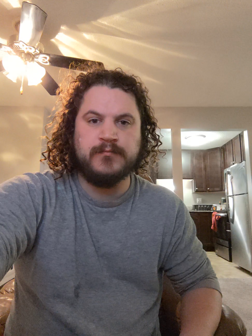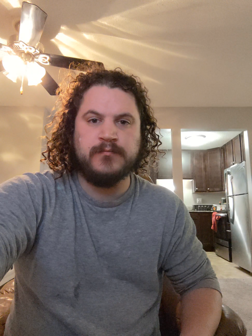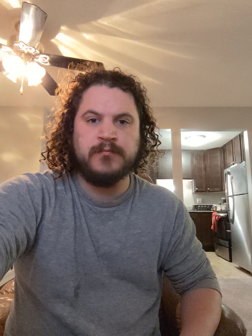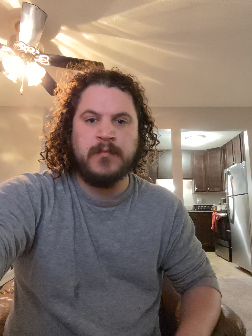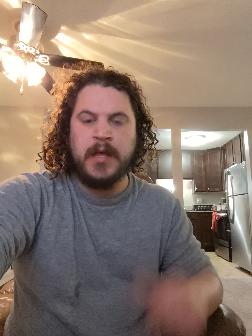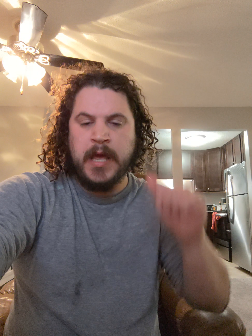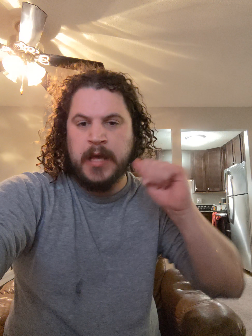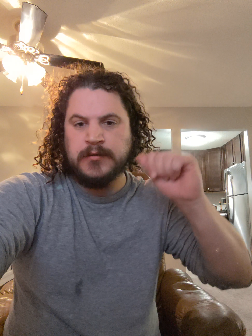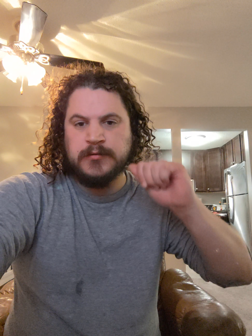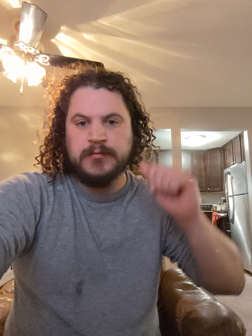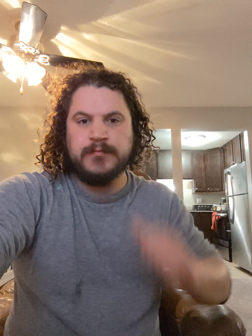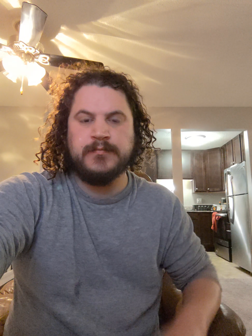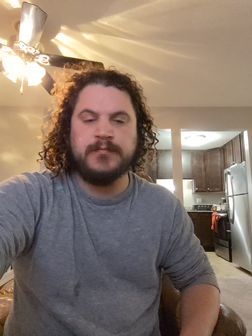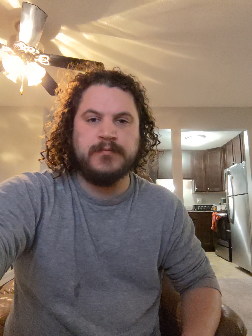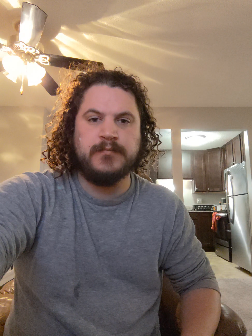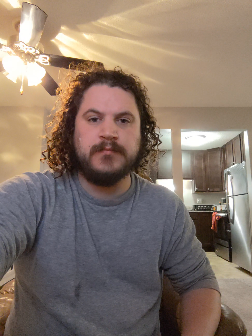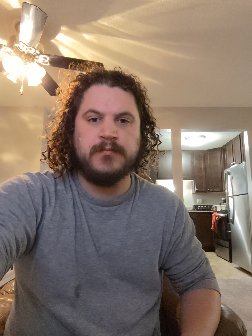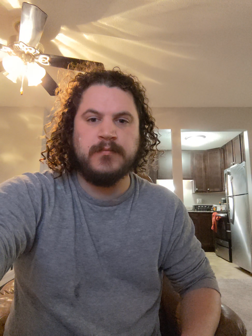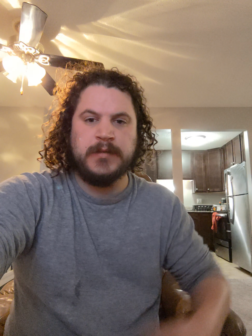aunt